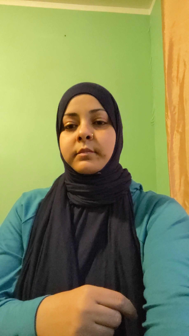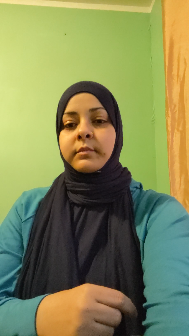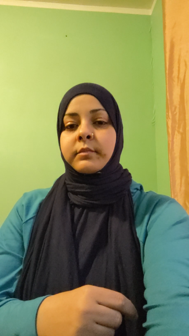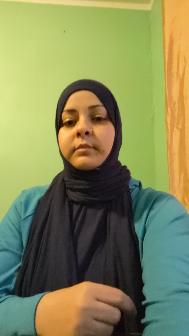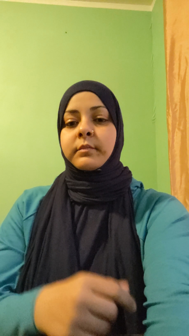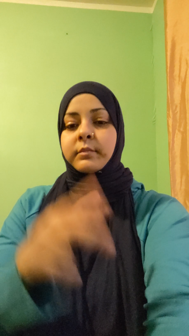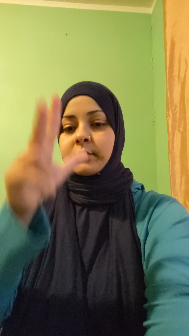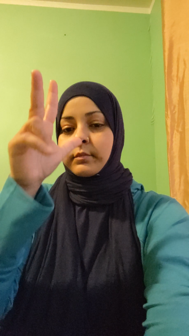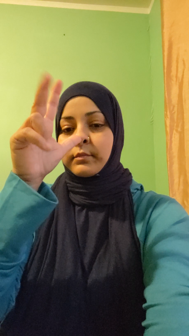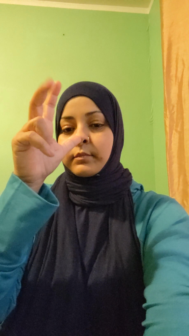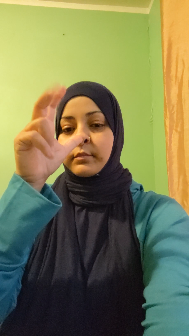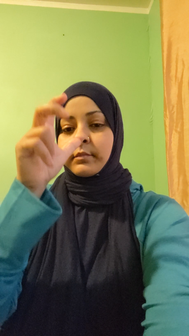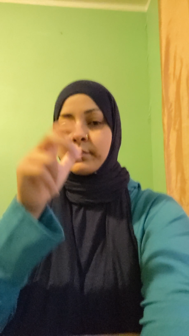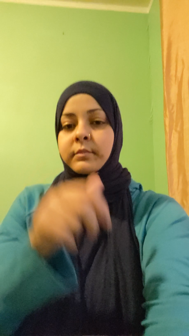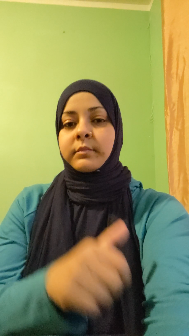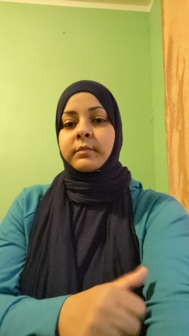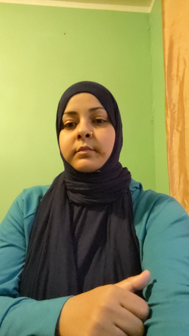ant